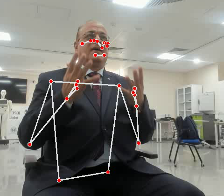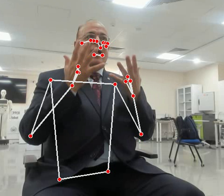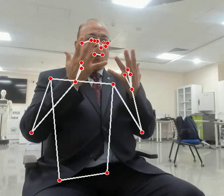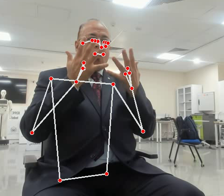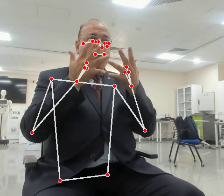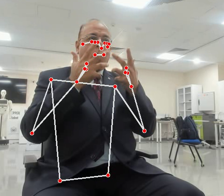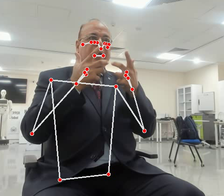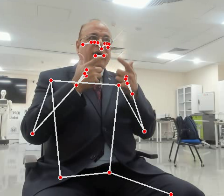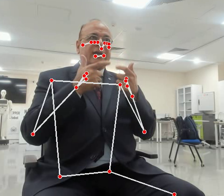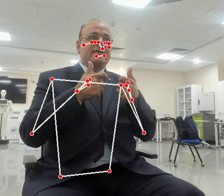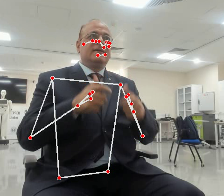whda whda